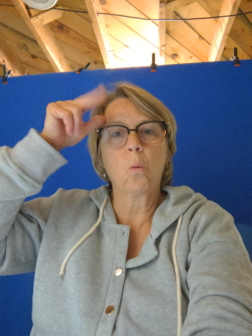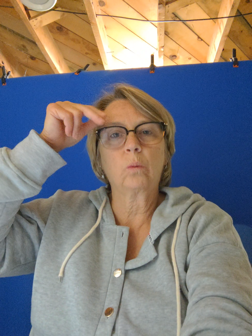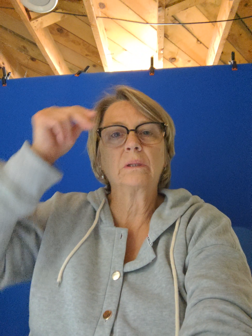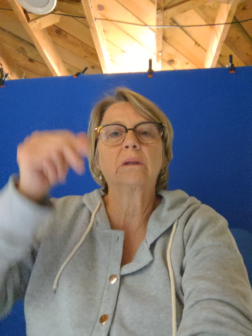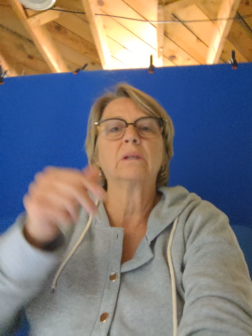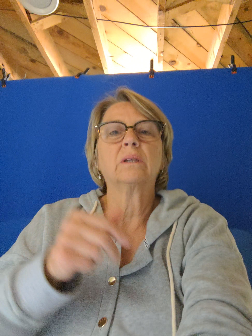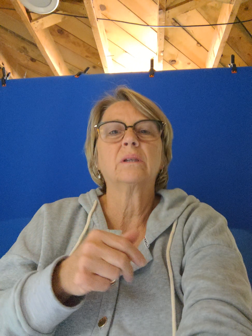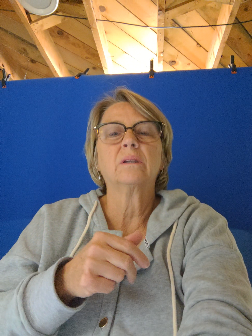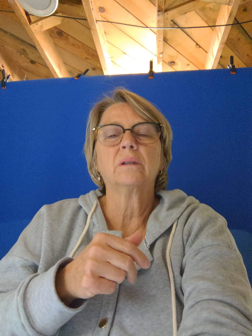horse